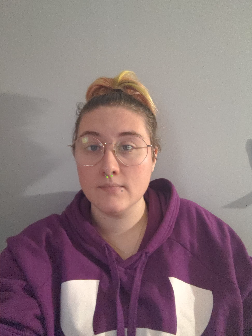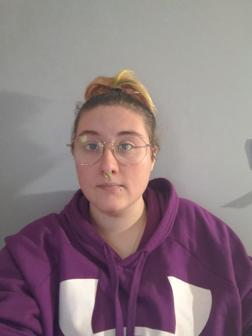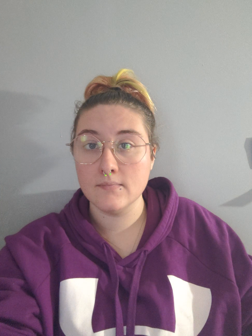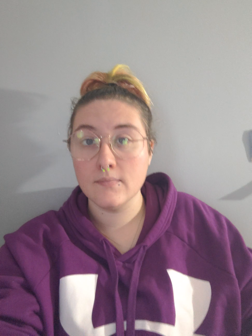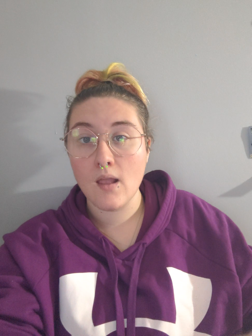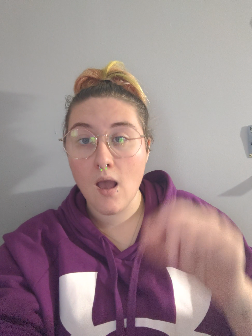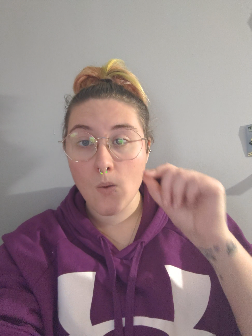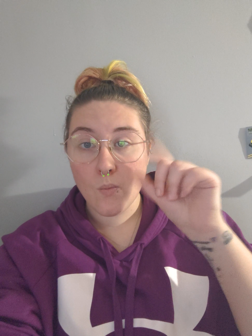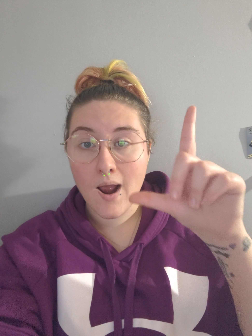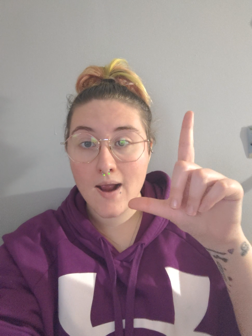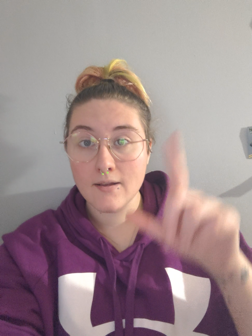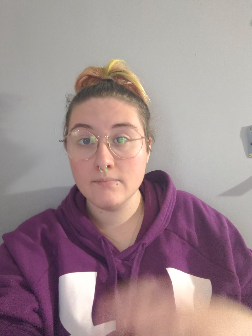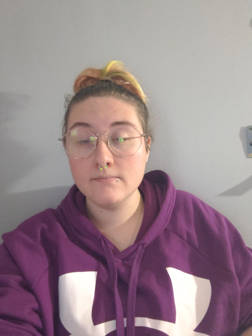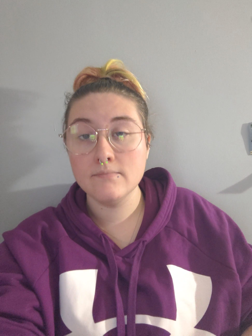awake